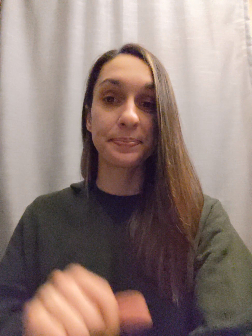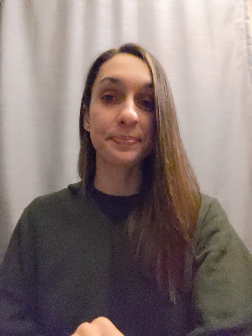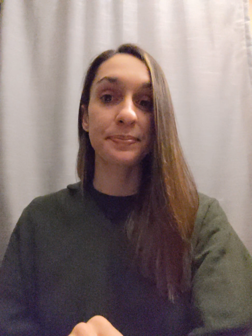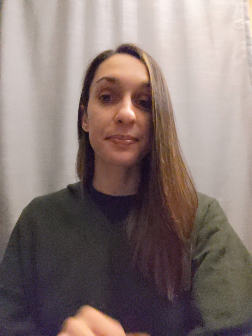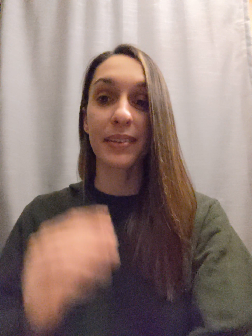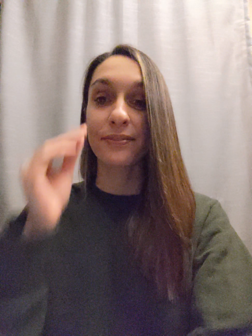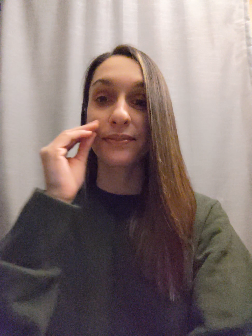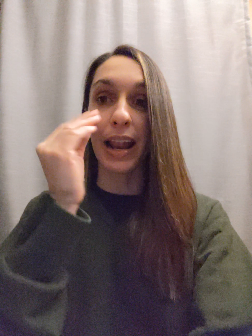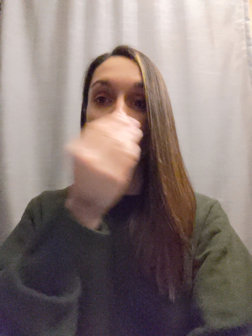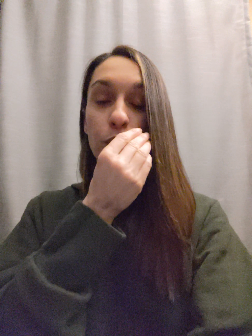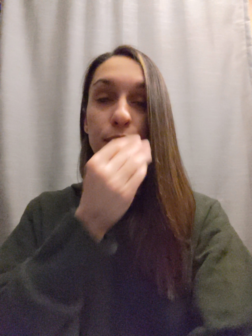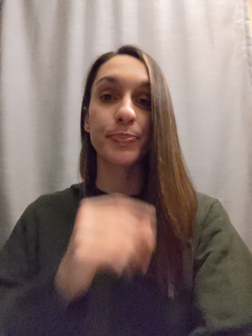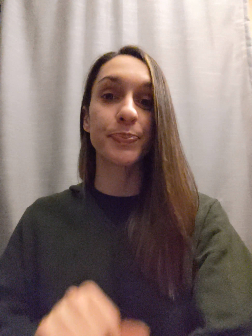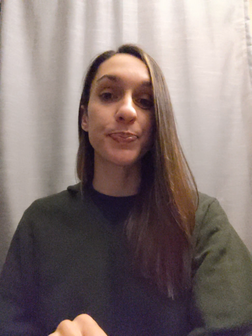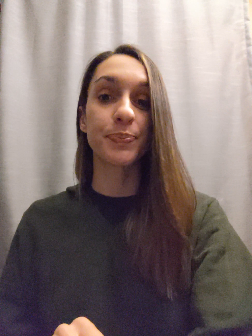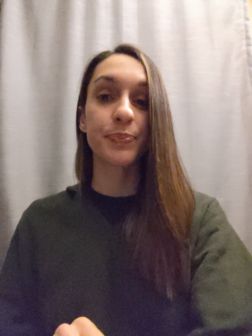flower